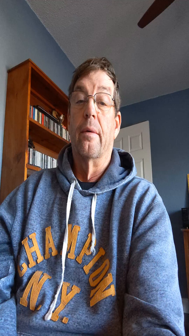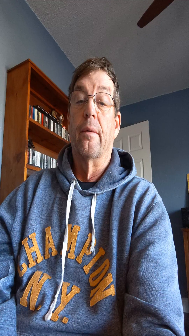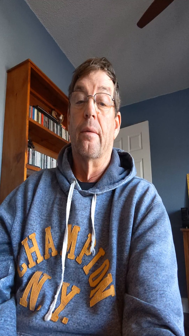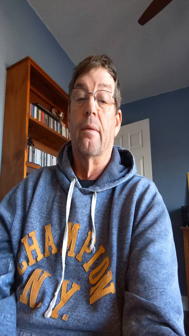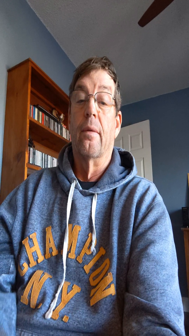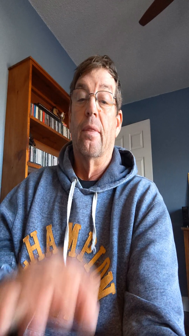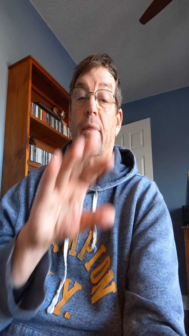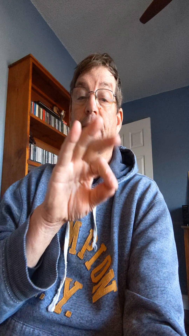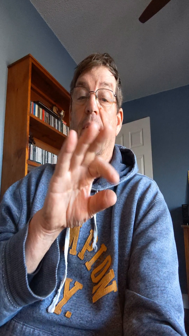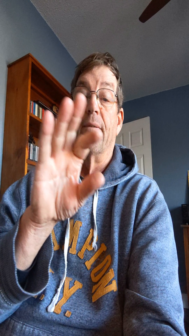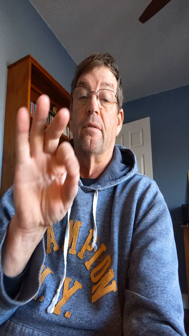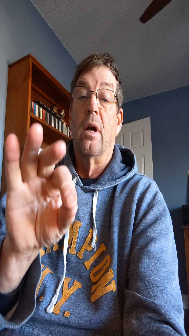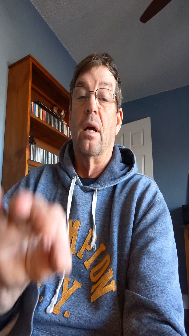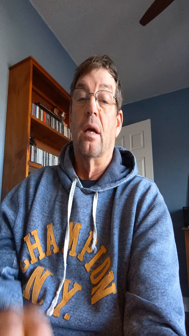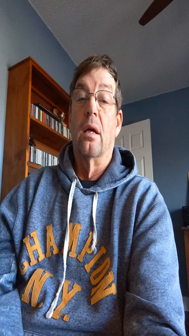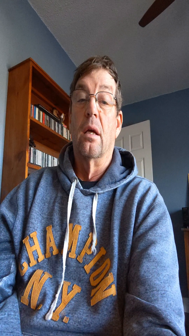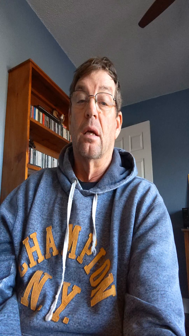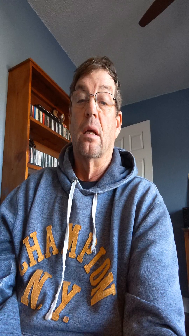french fries